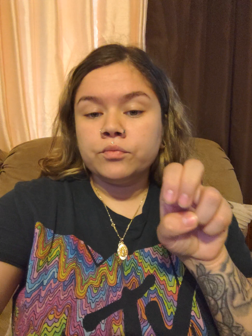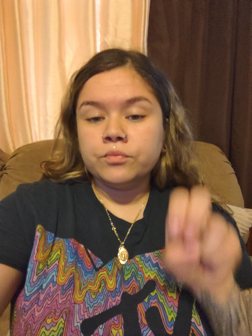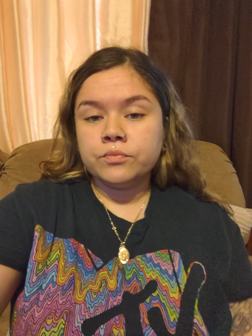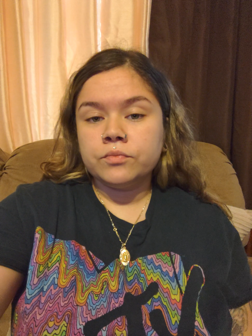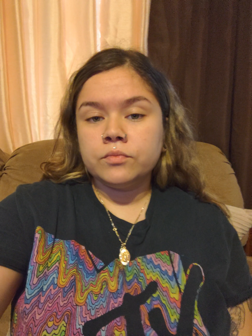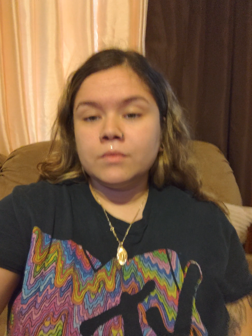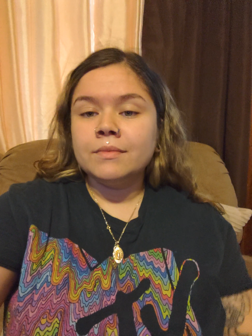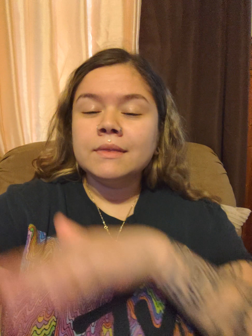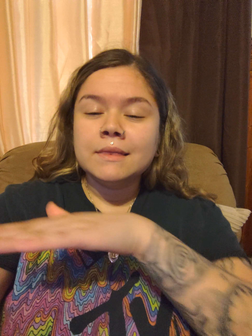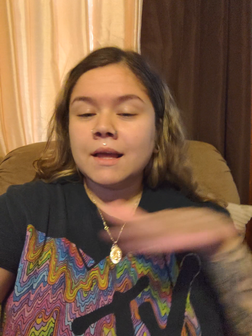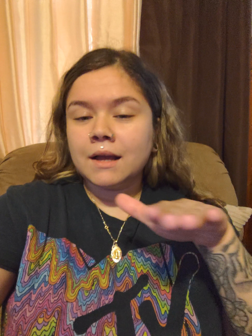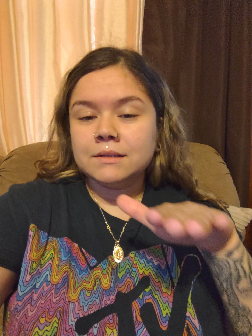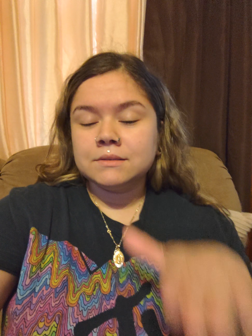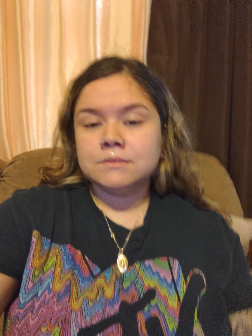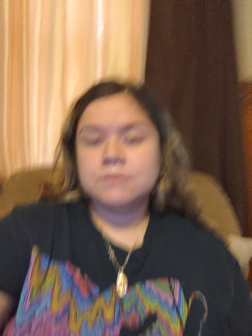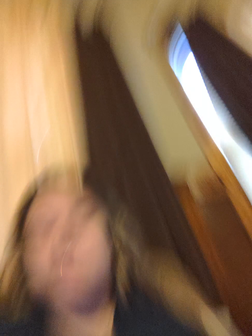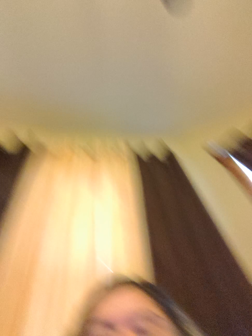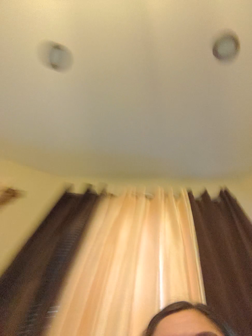nice